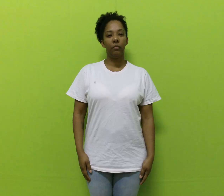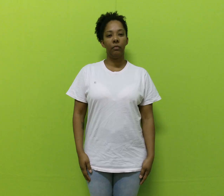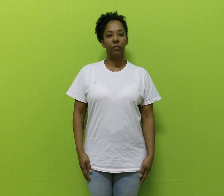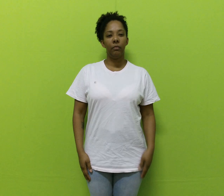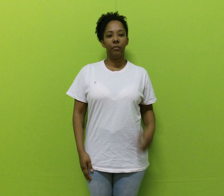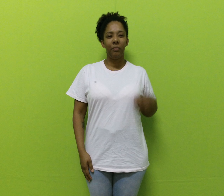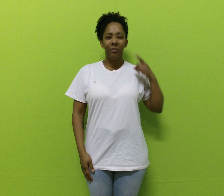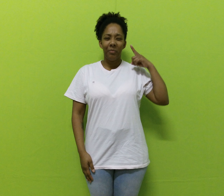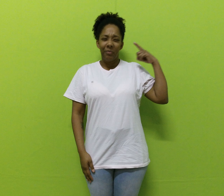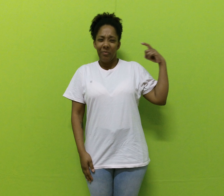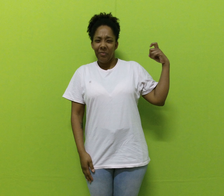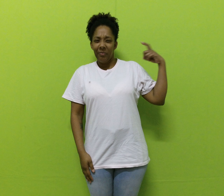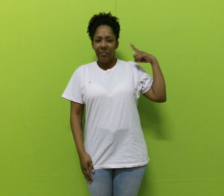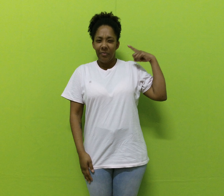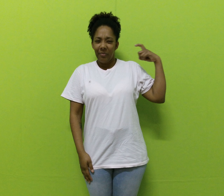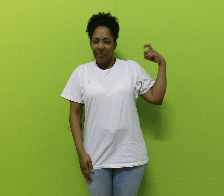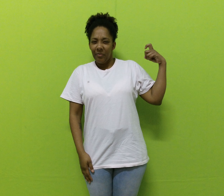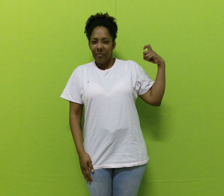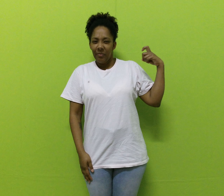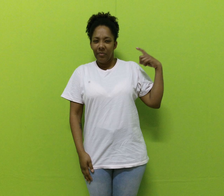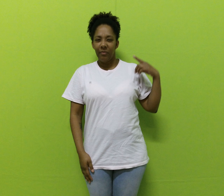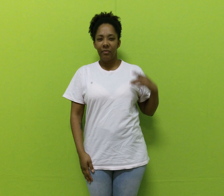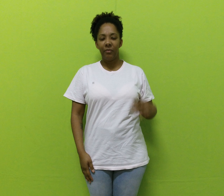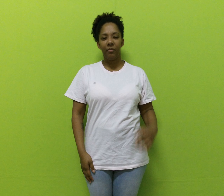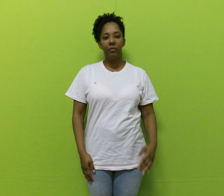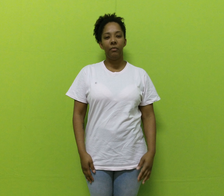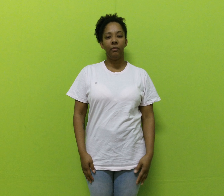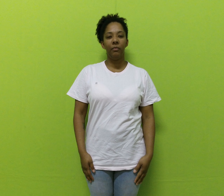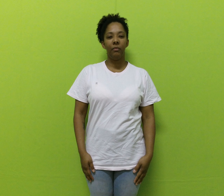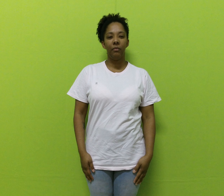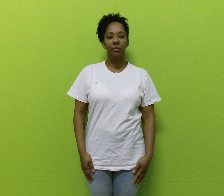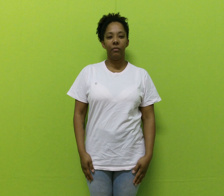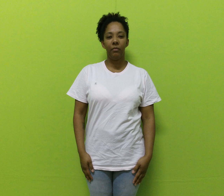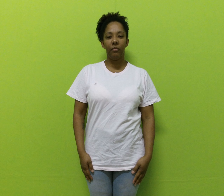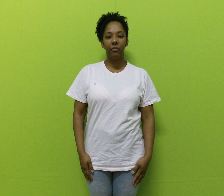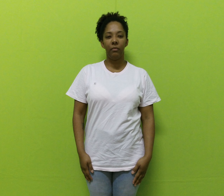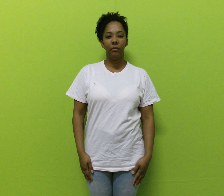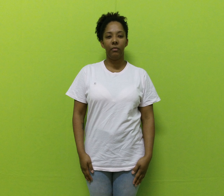barulho